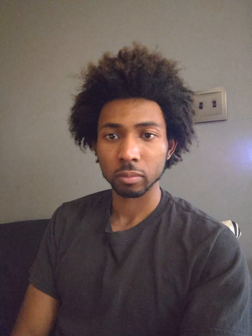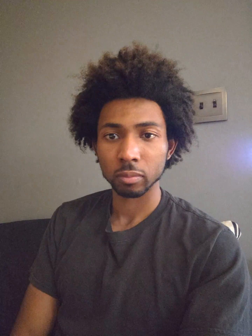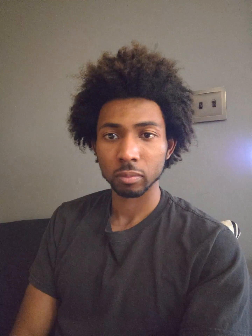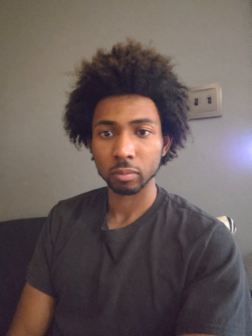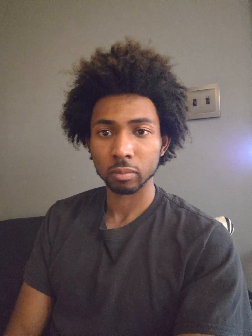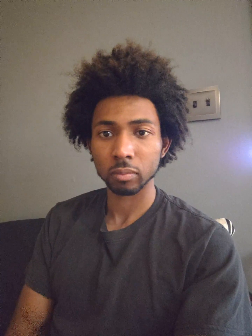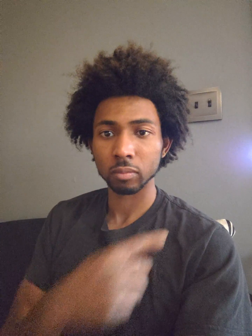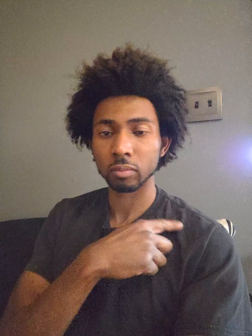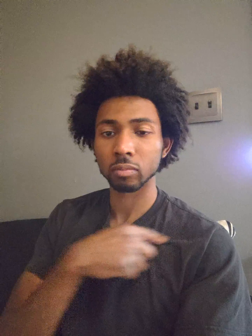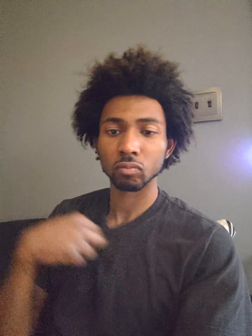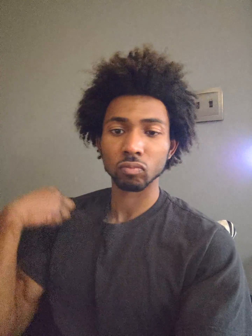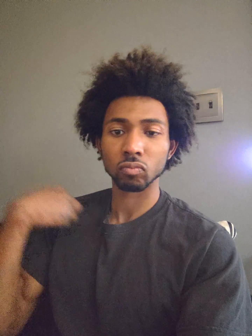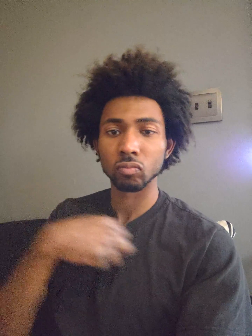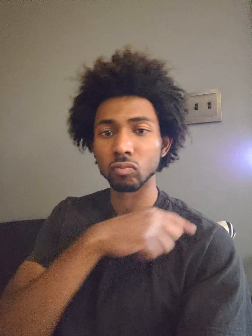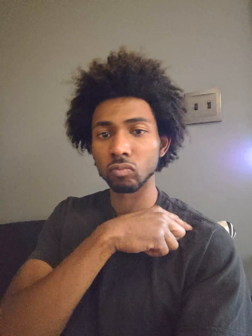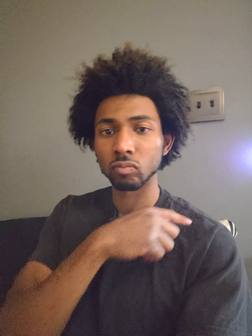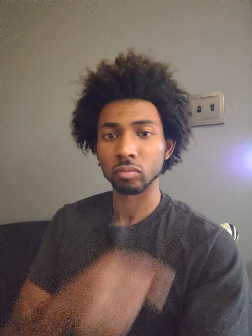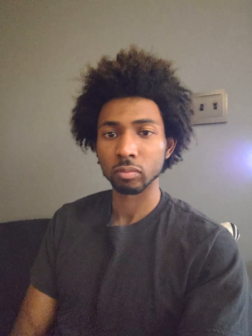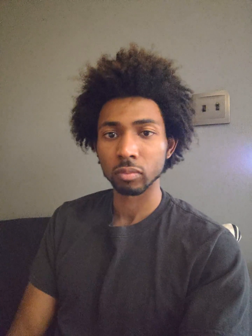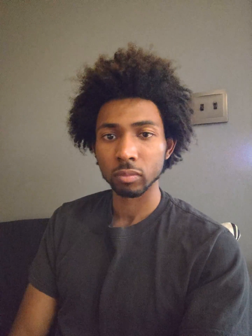bib